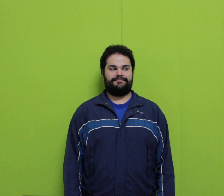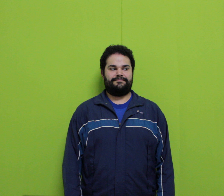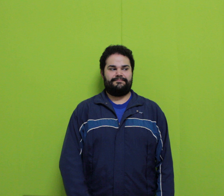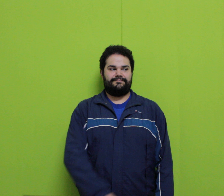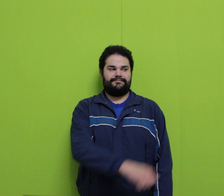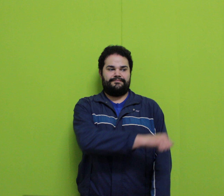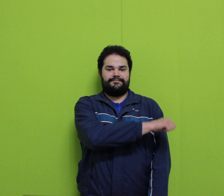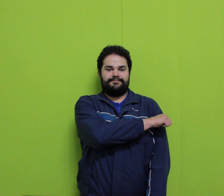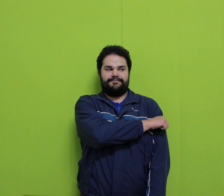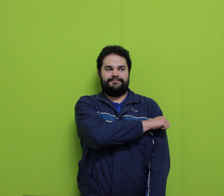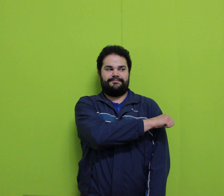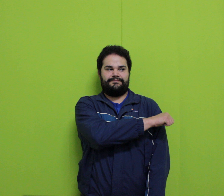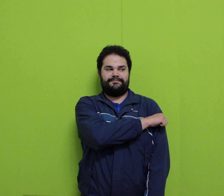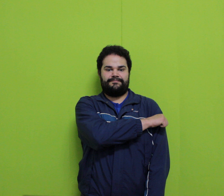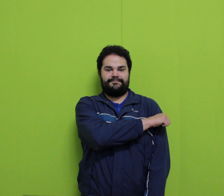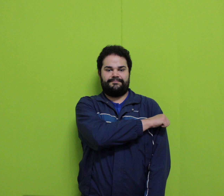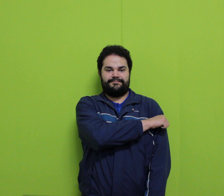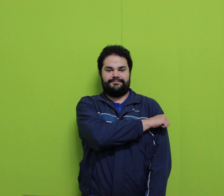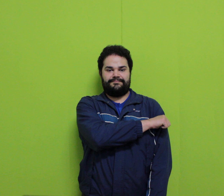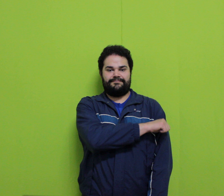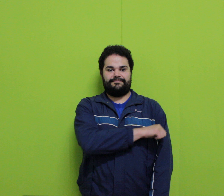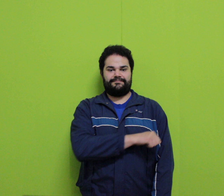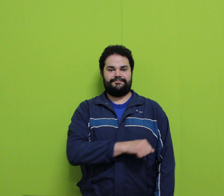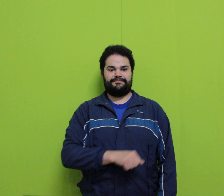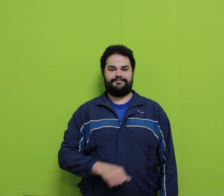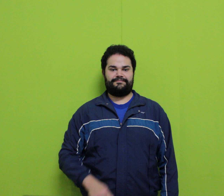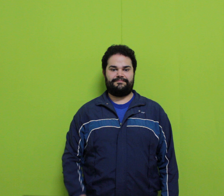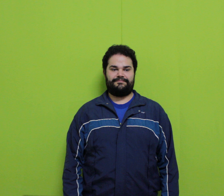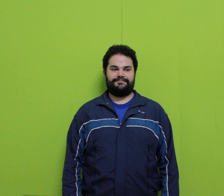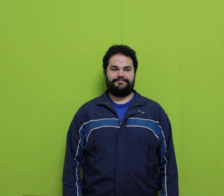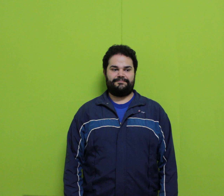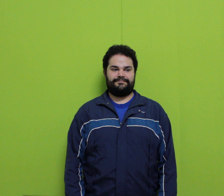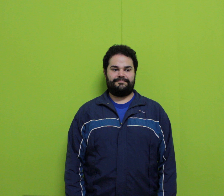aluno